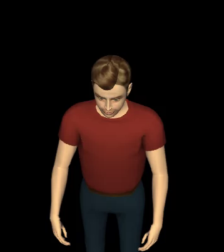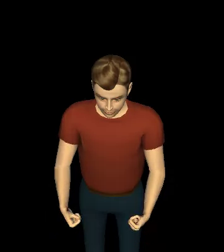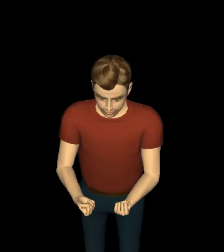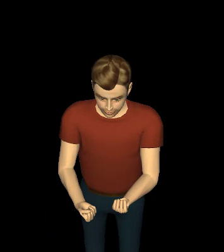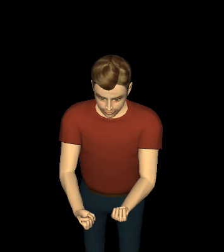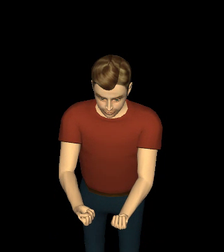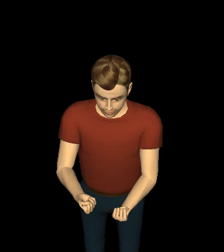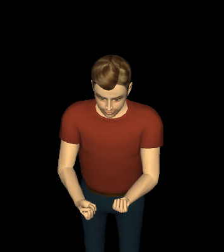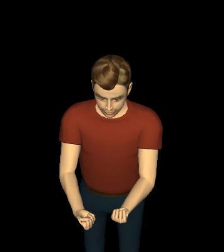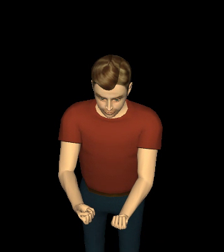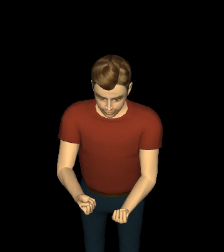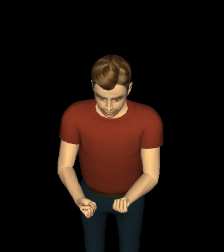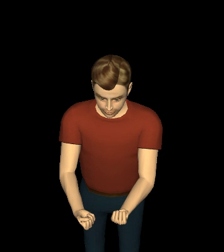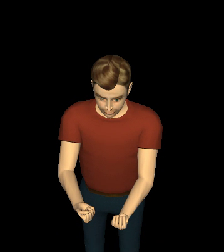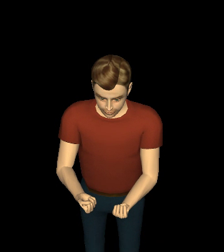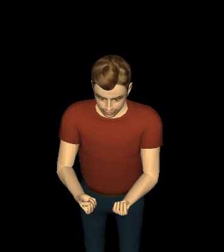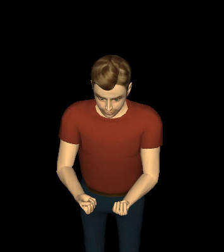يعاني